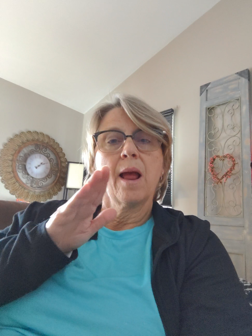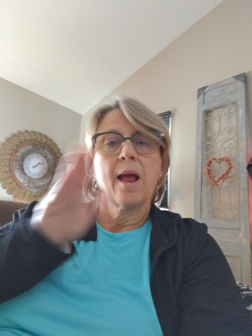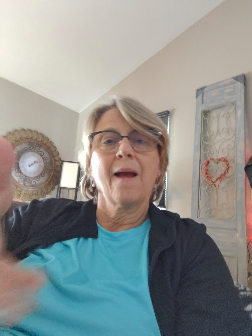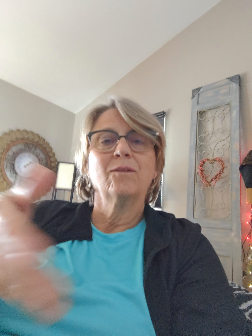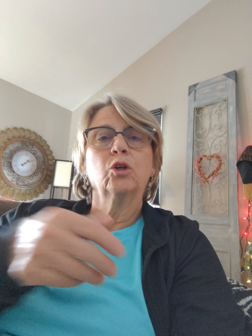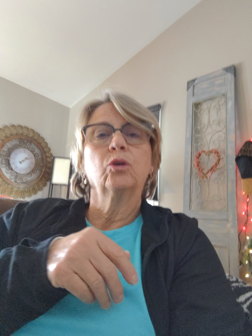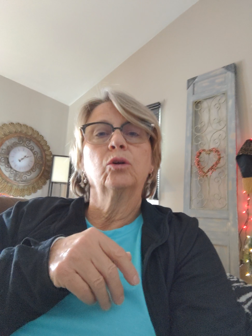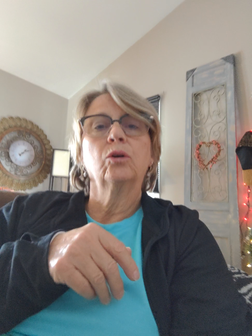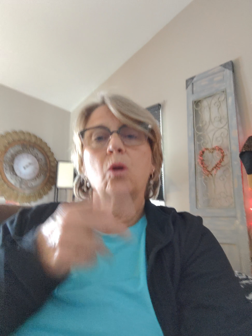after